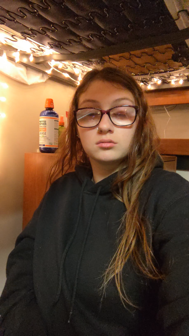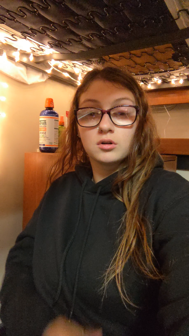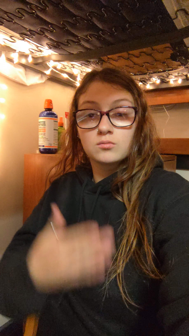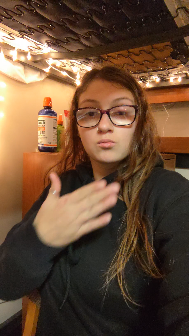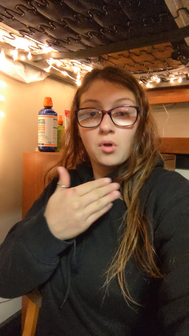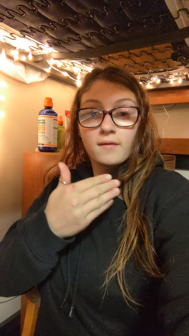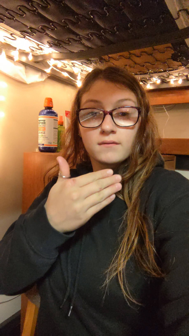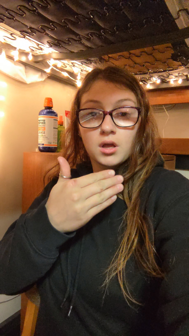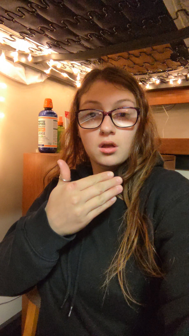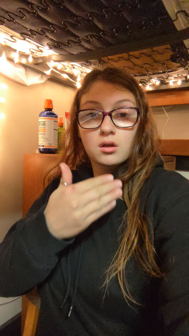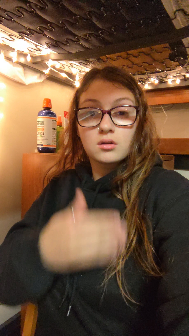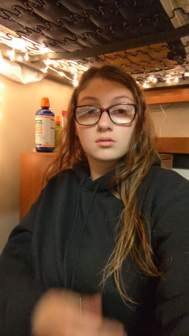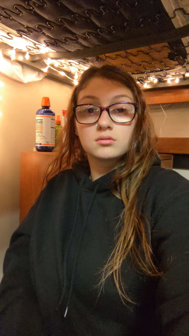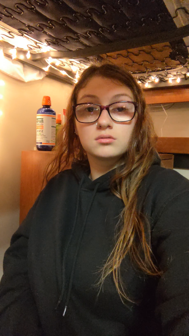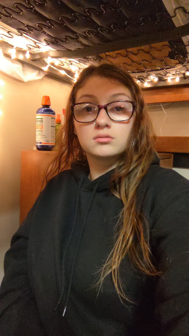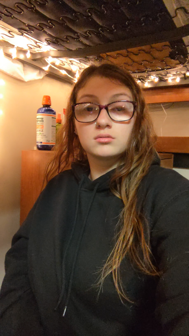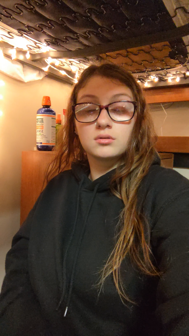butterfly